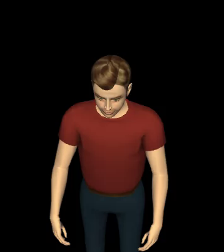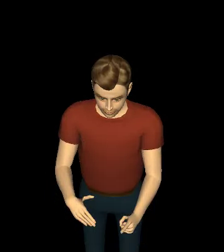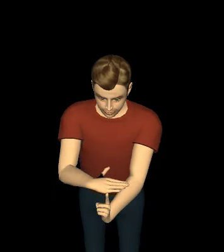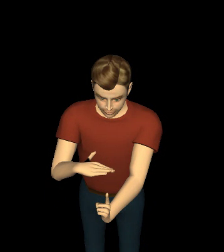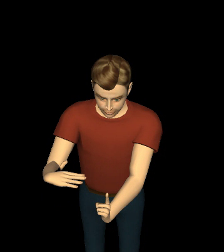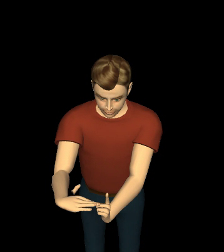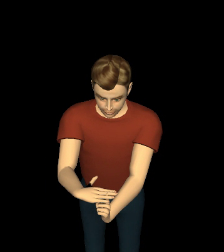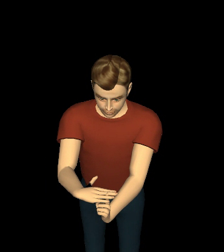مجتمع